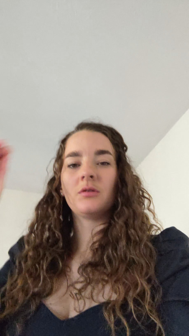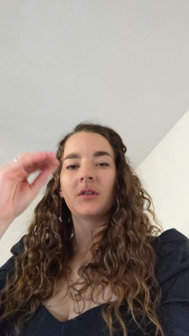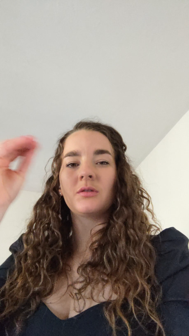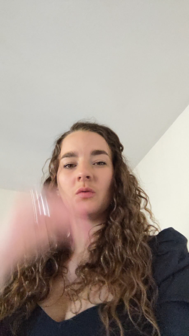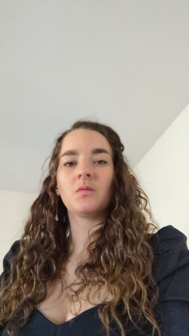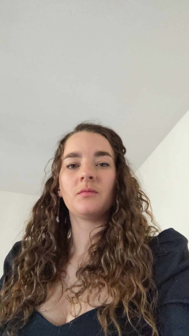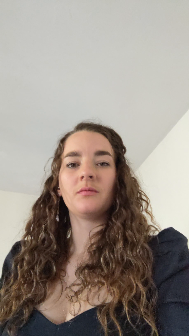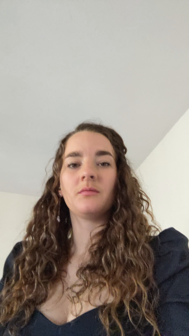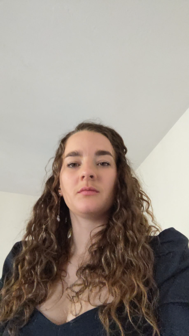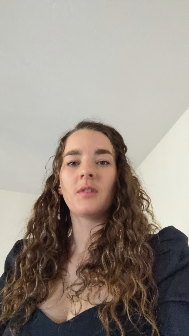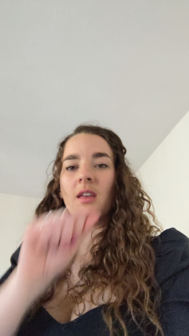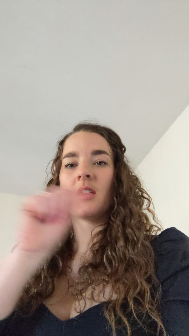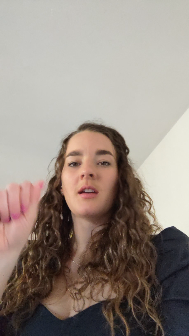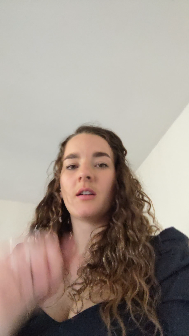a